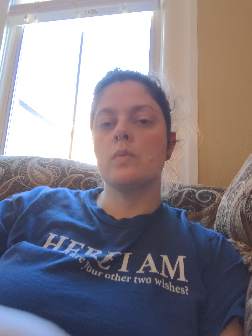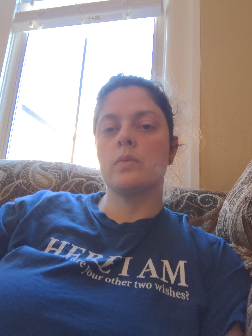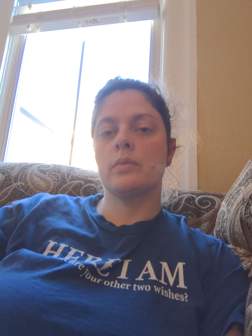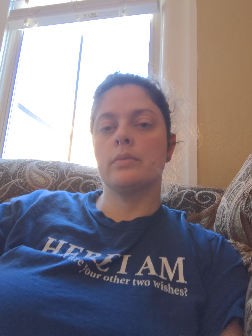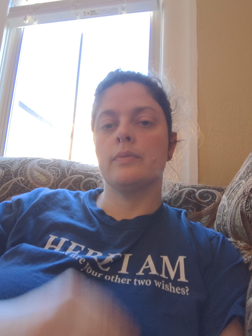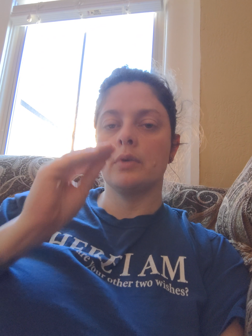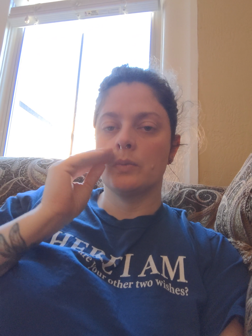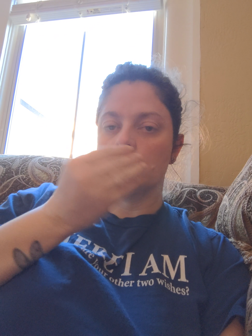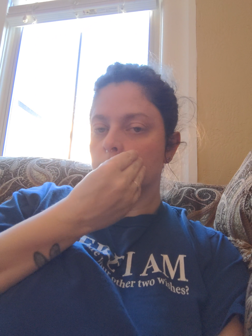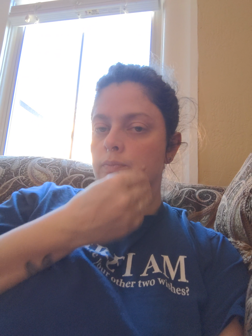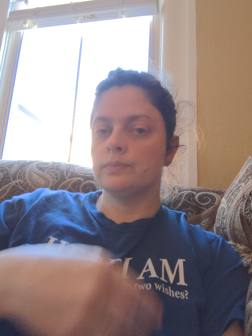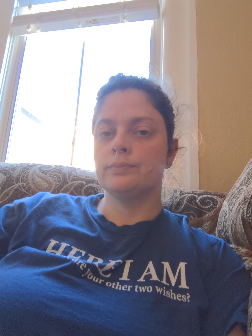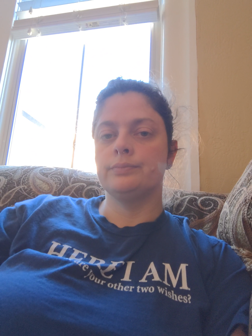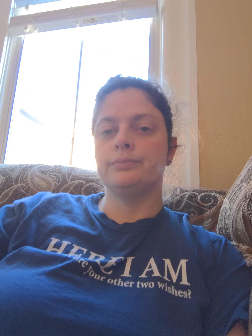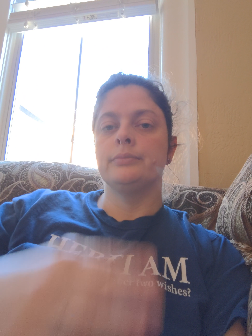flower